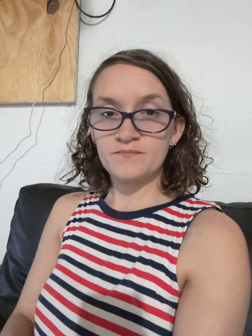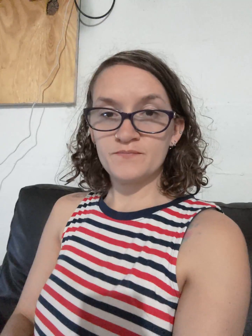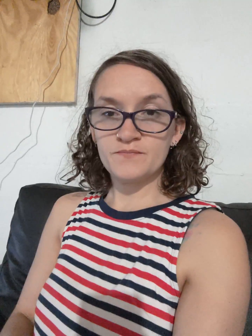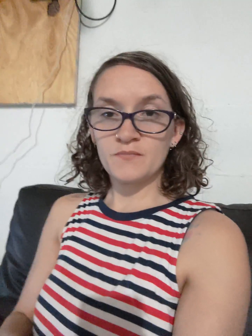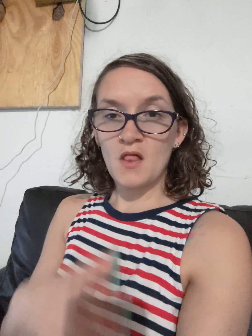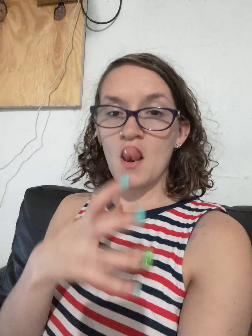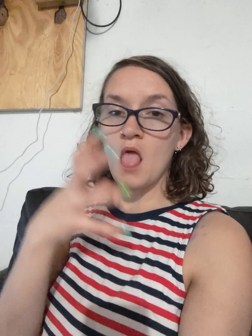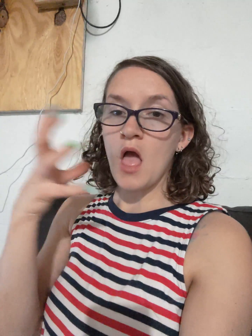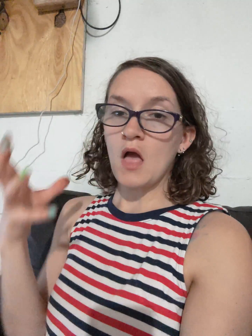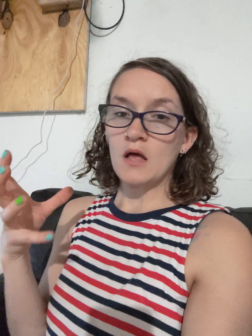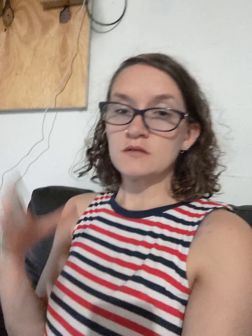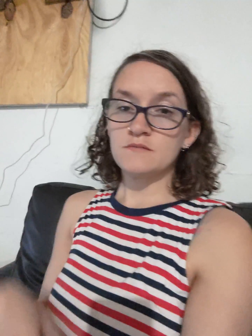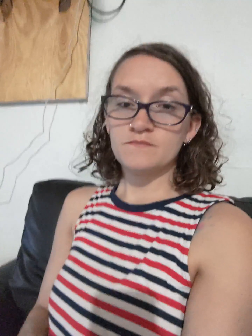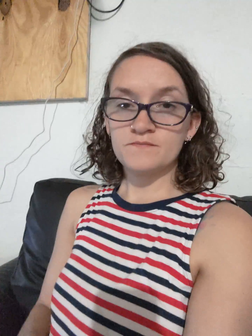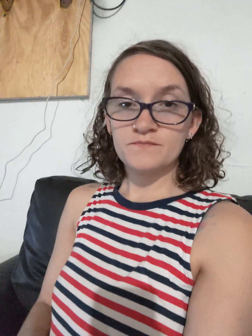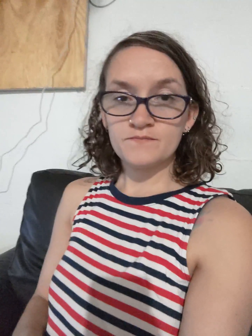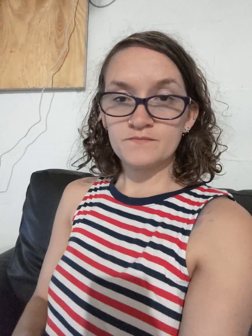a lot